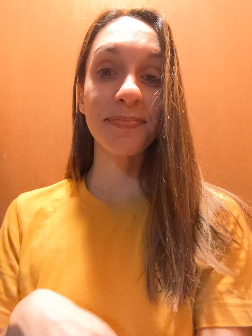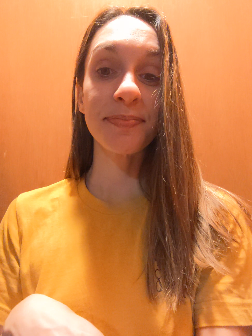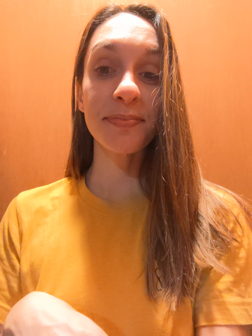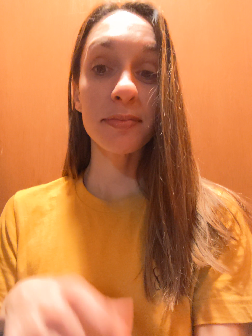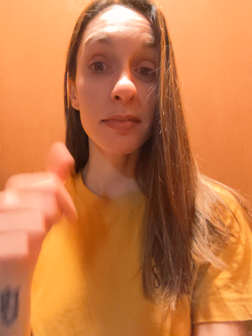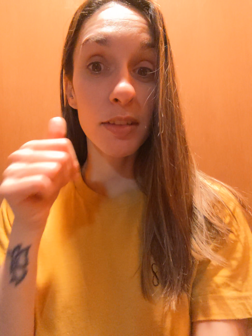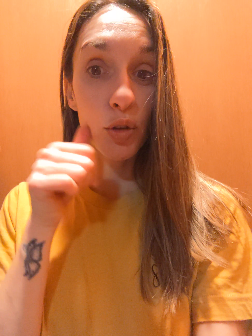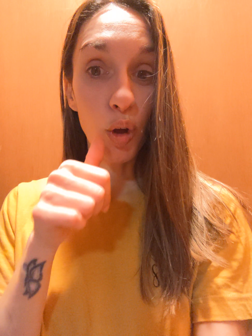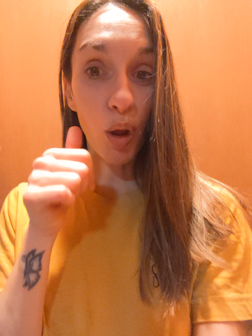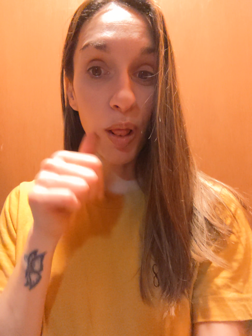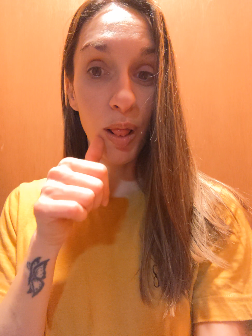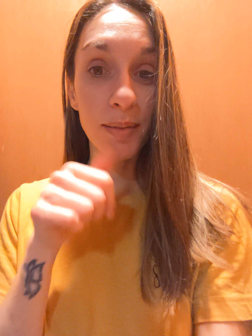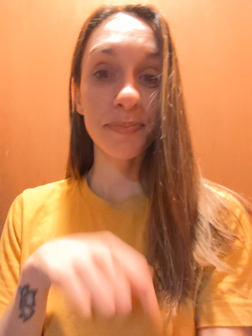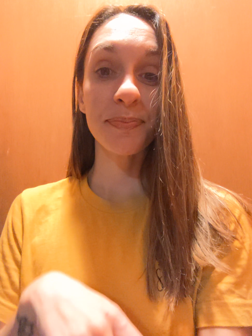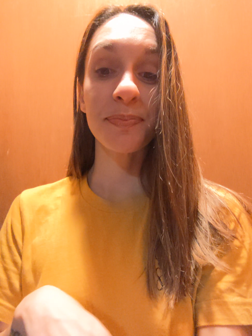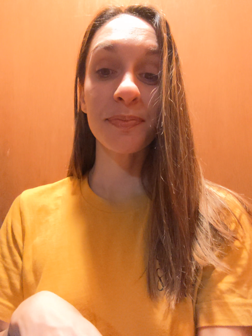girl